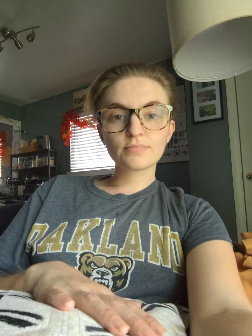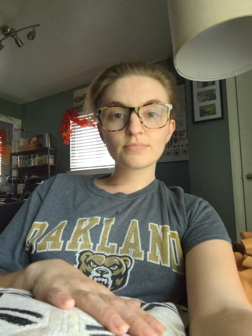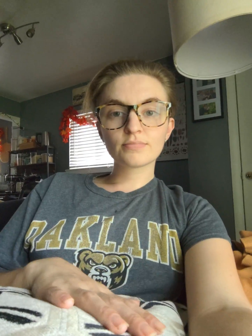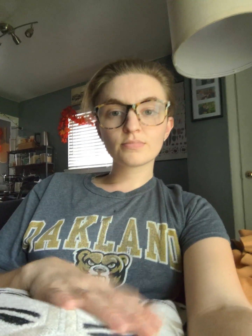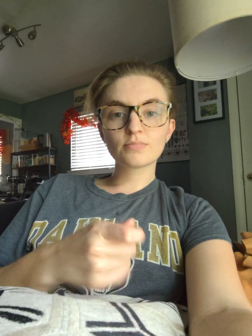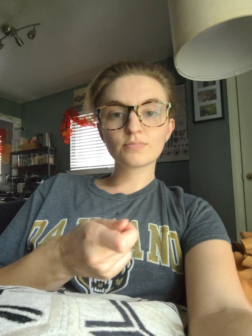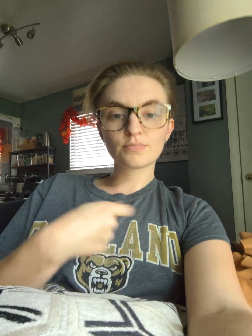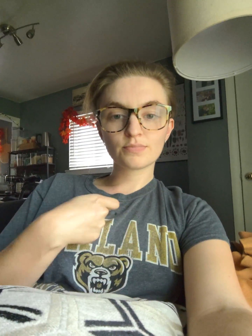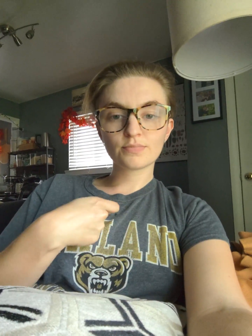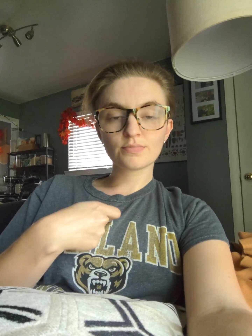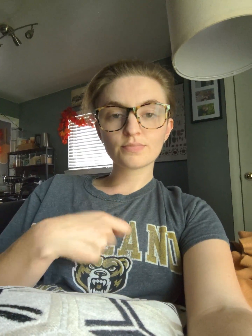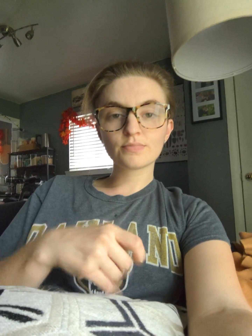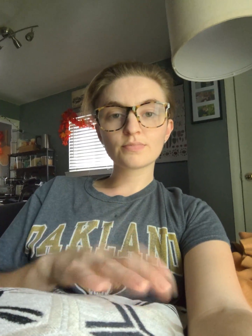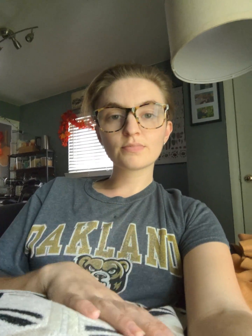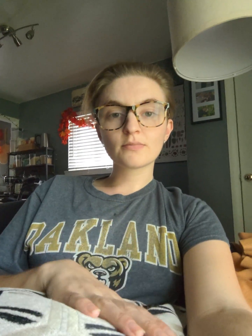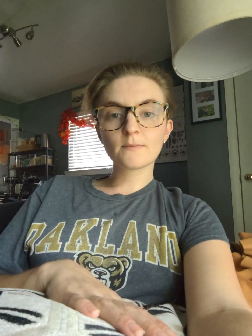pull